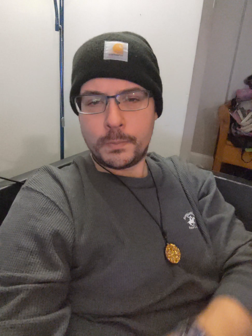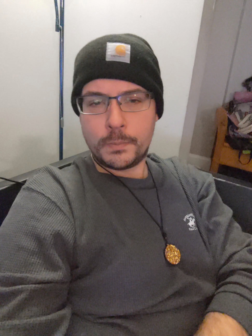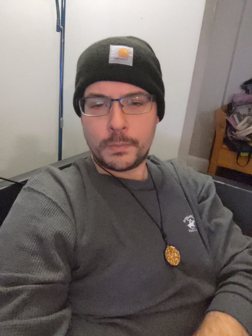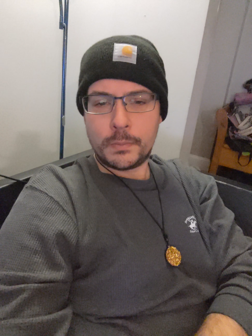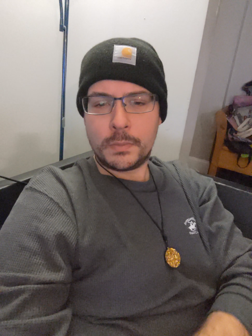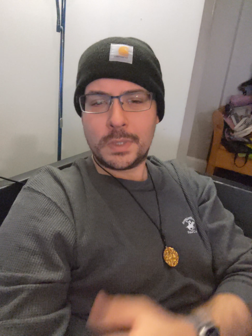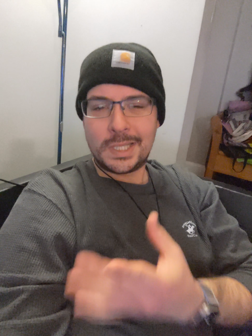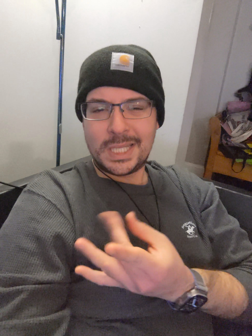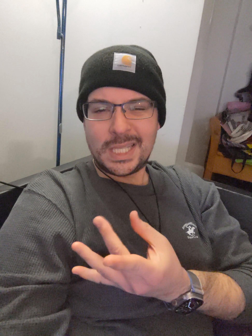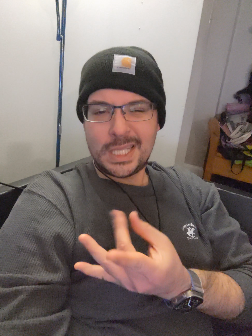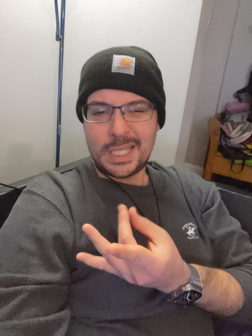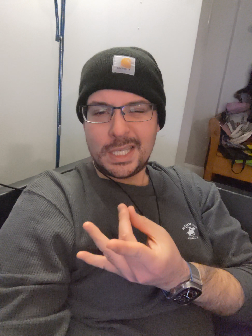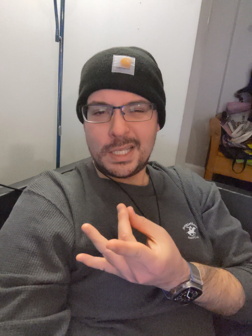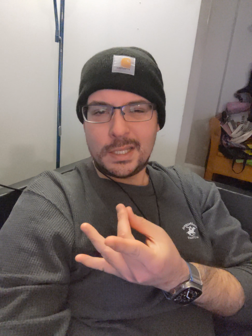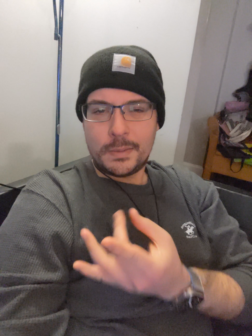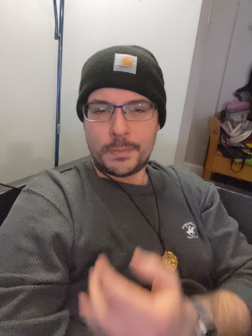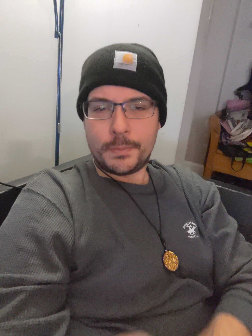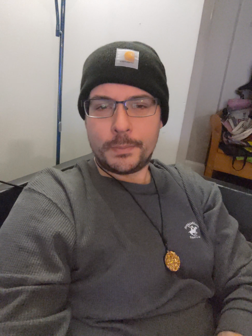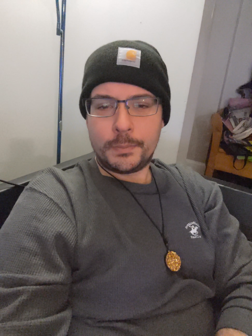sticky